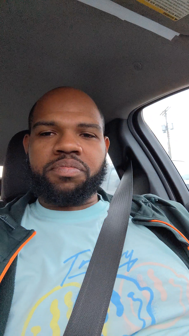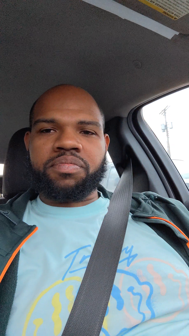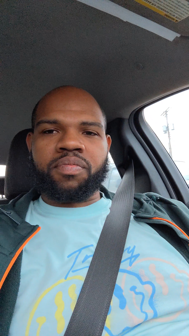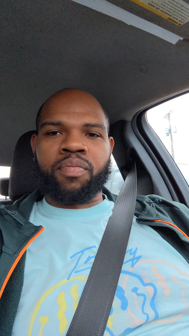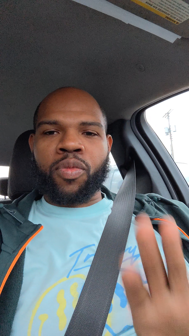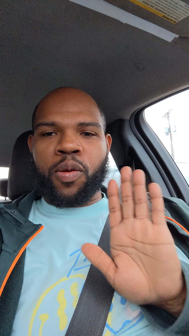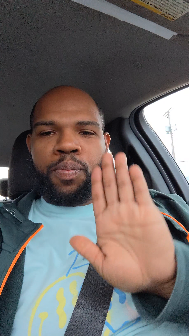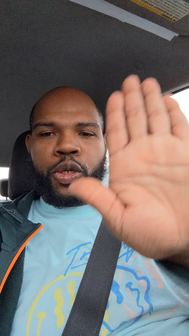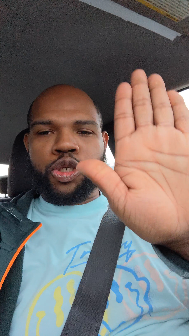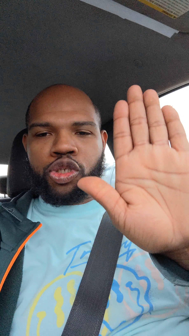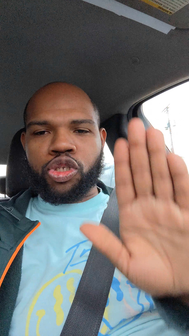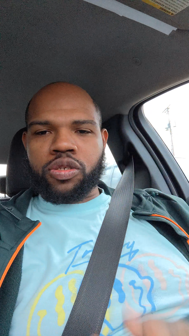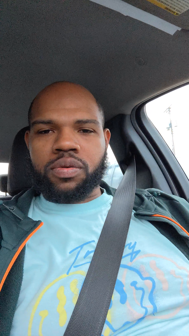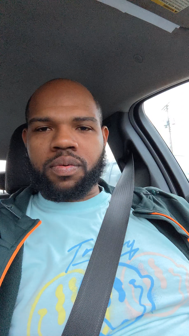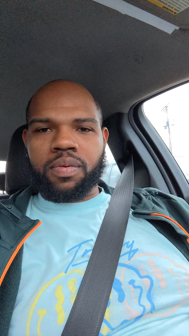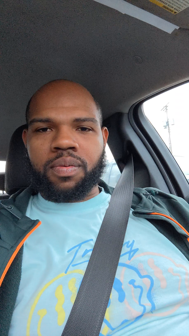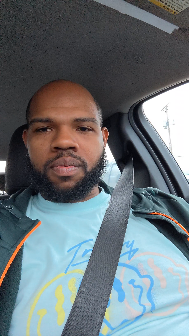push